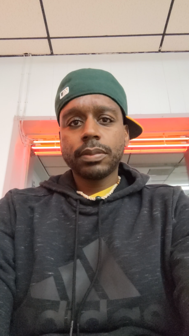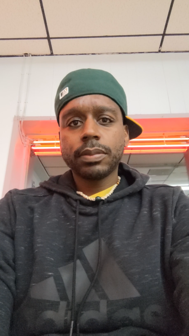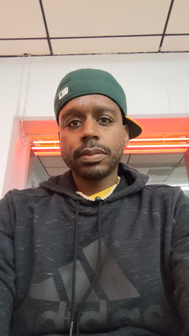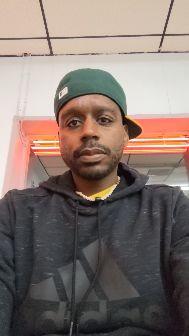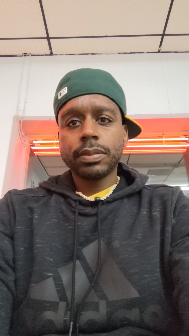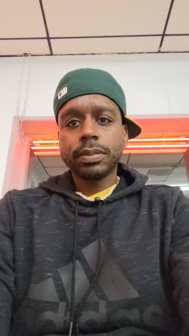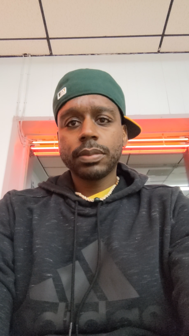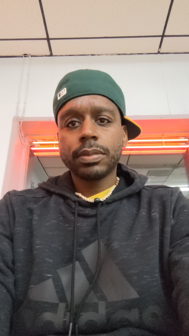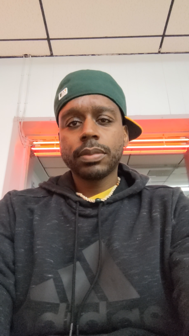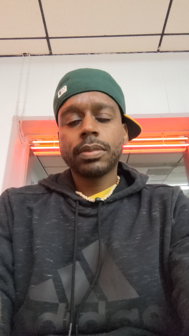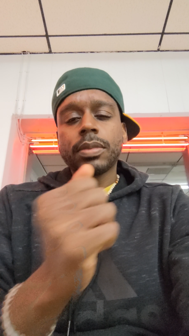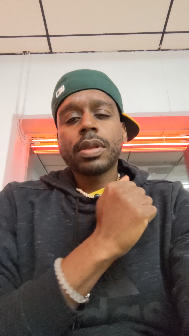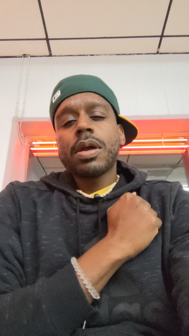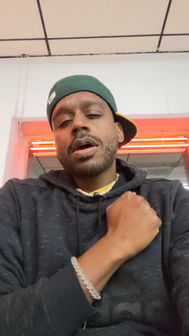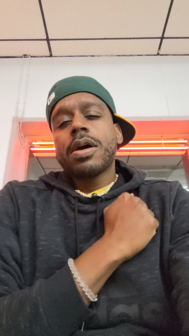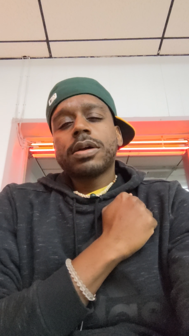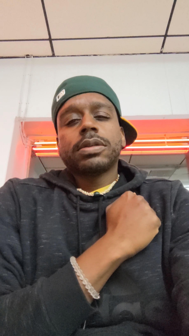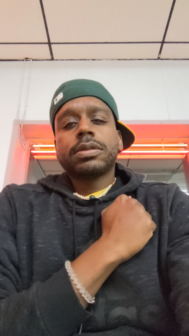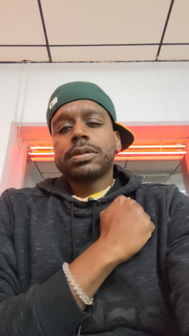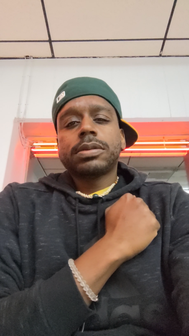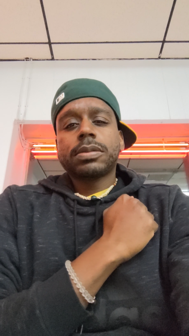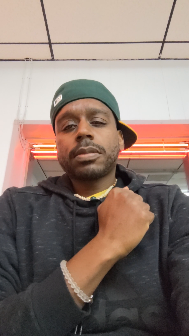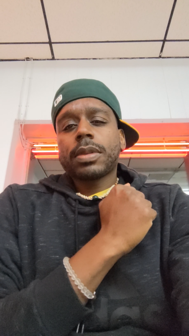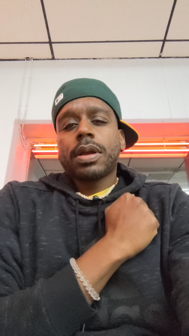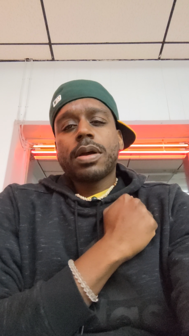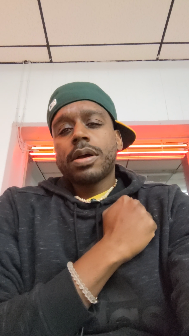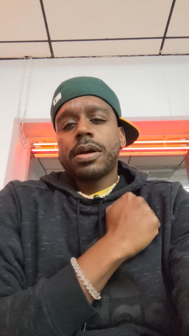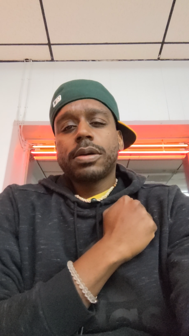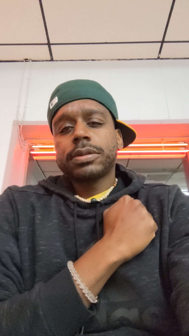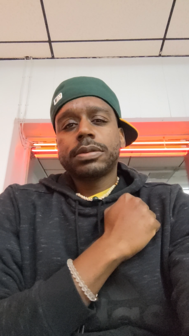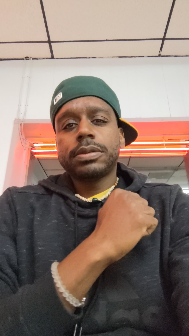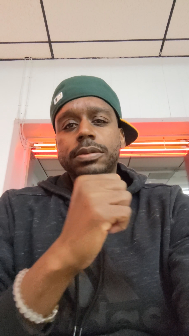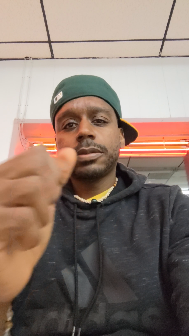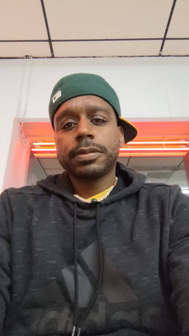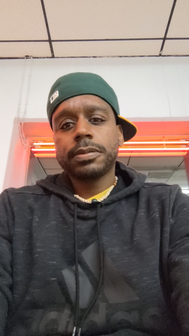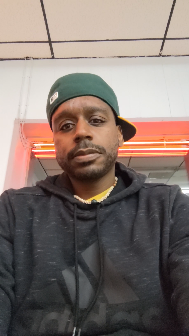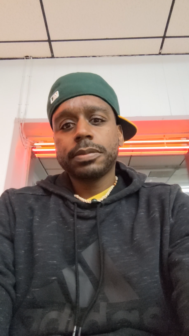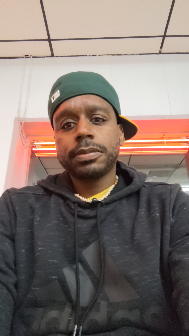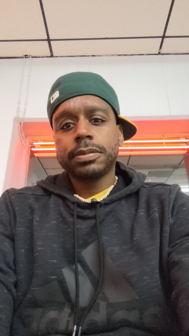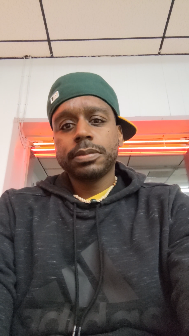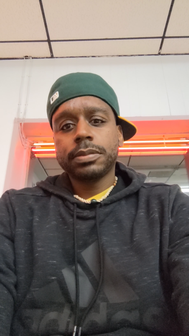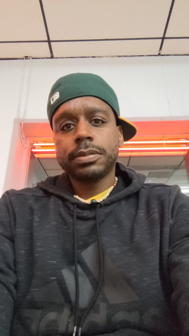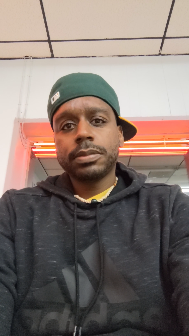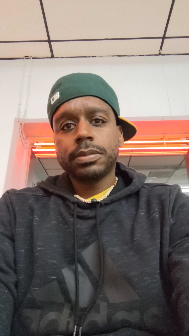hug